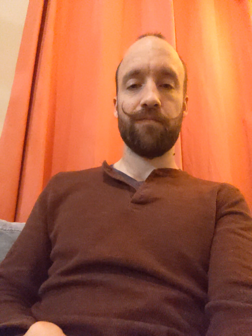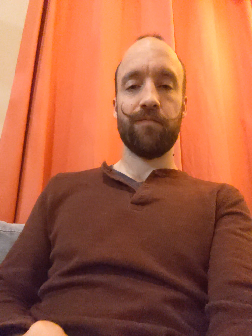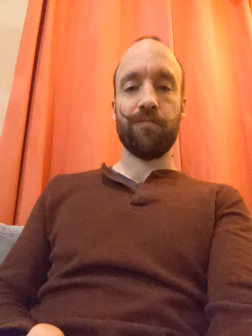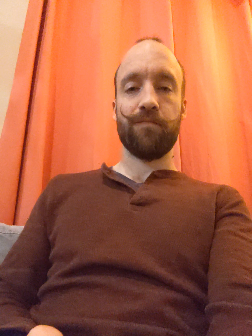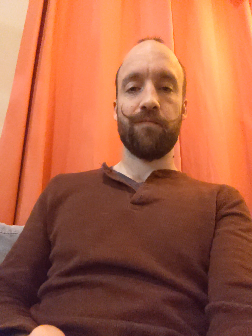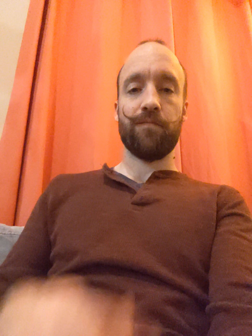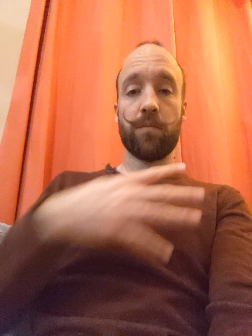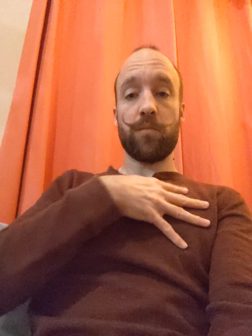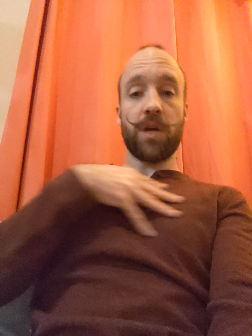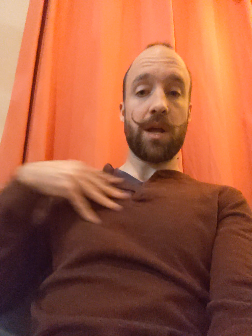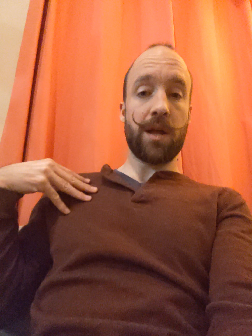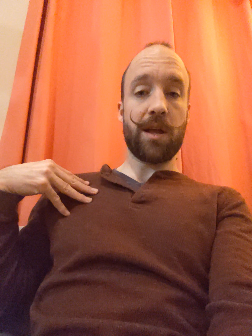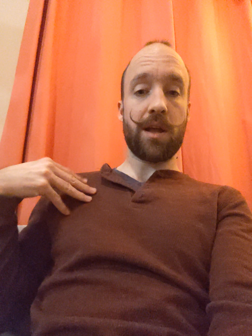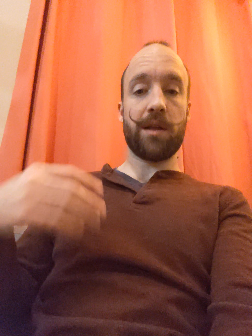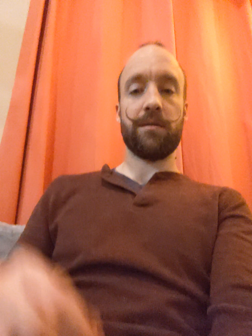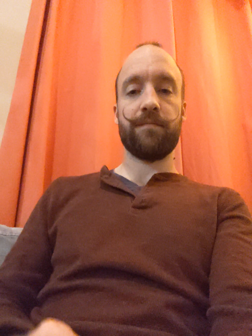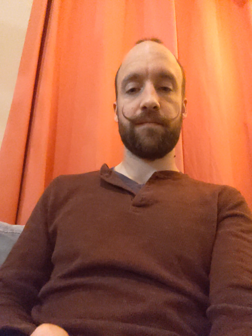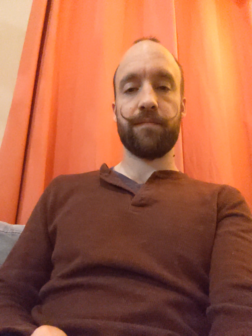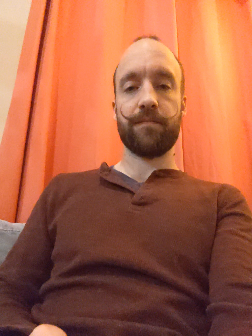zebra